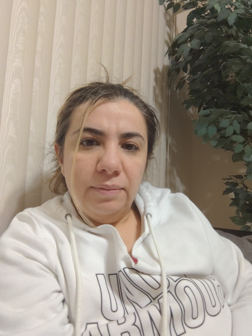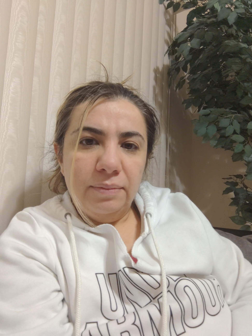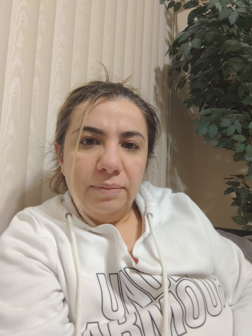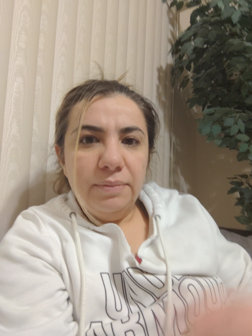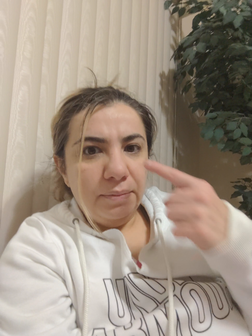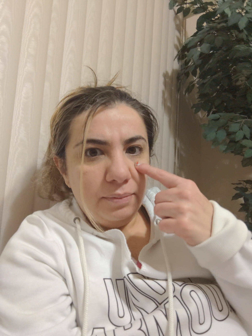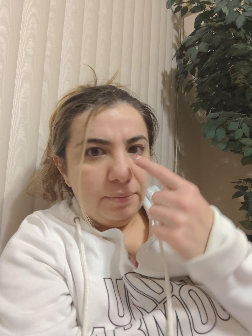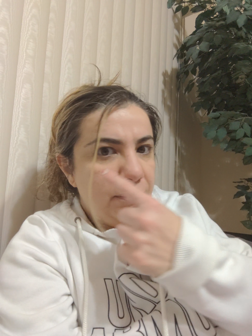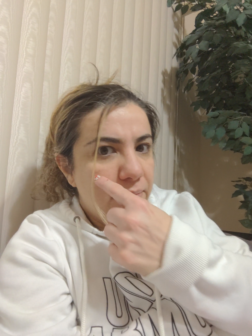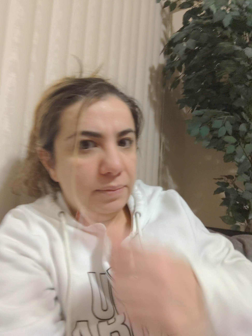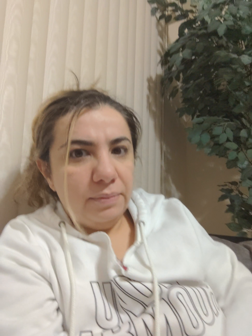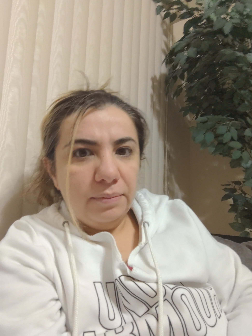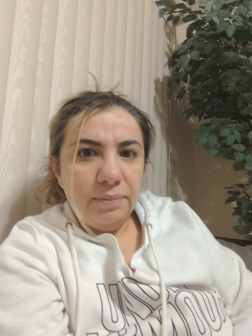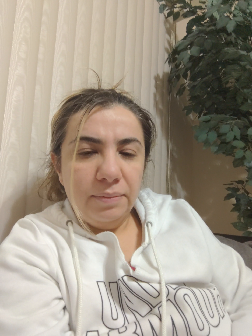eye